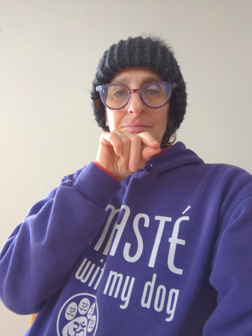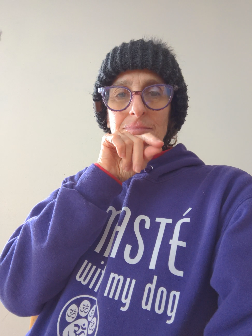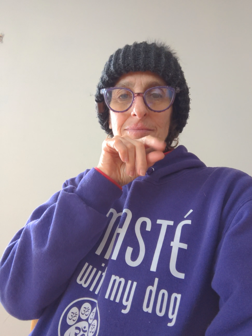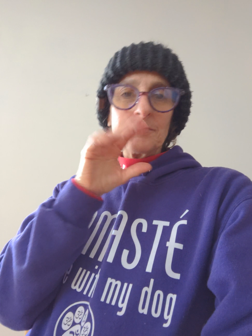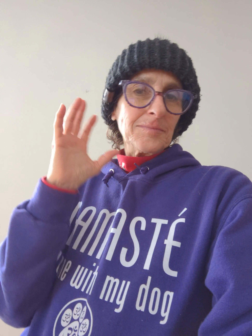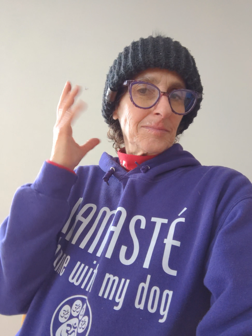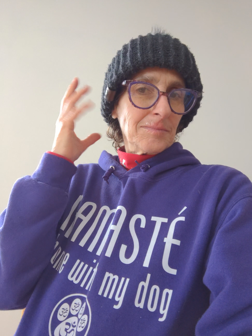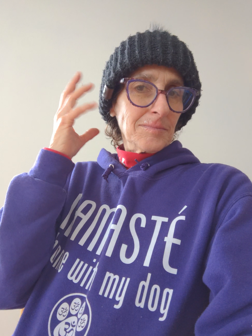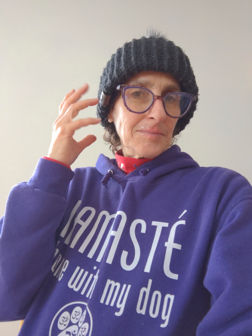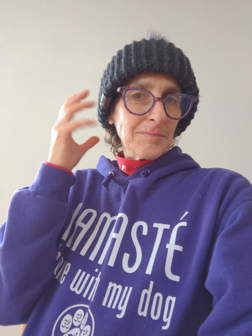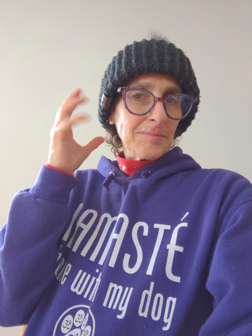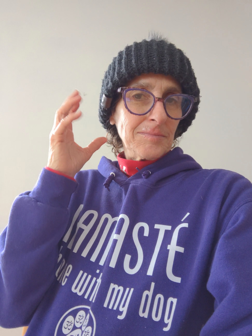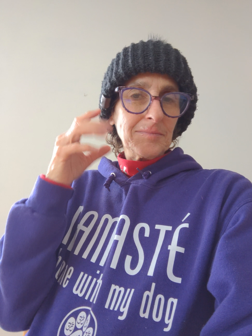radio